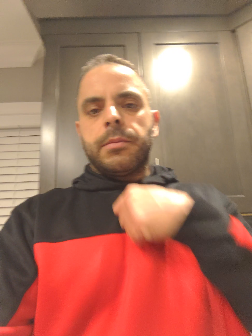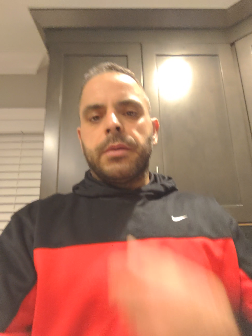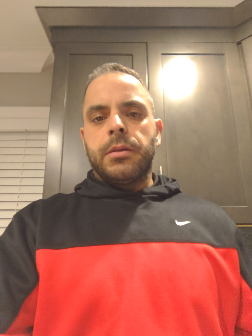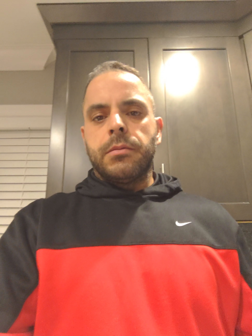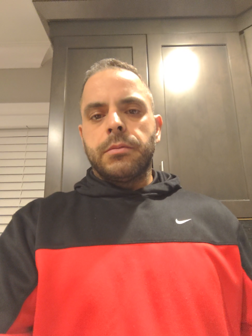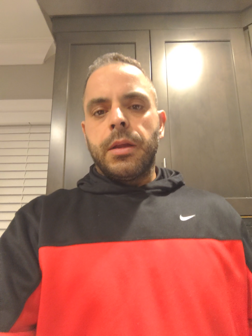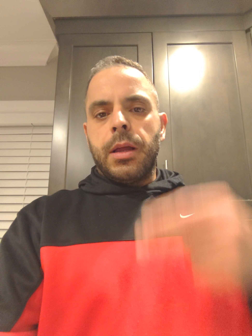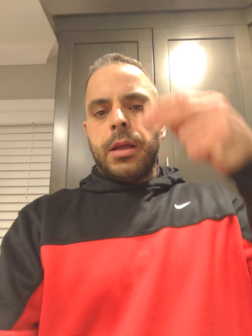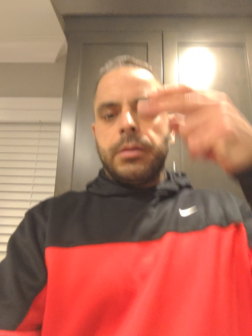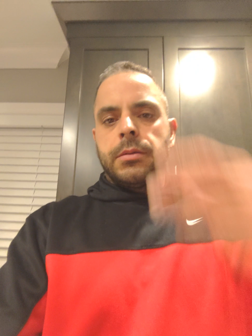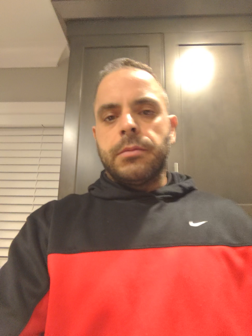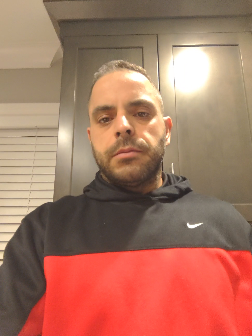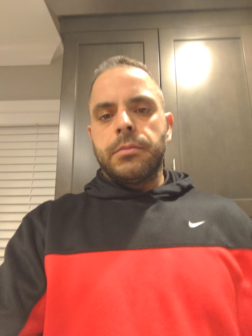high